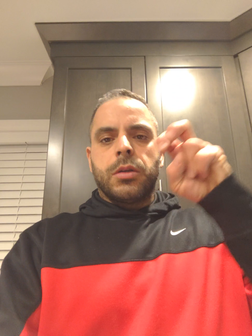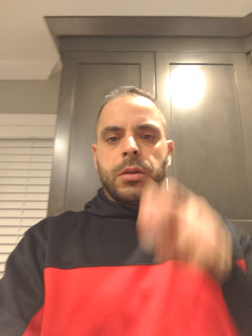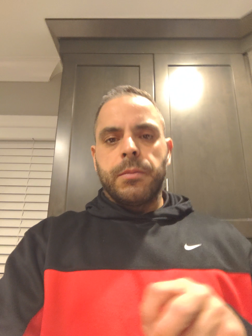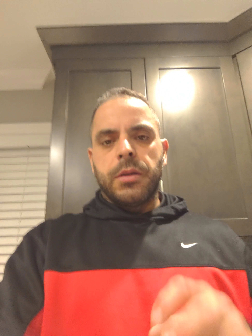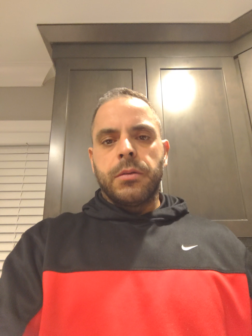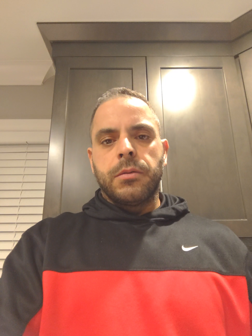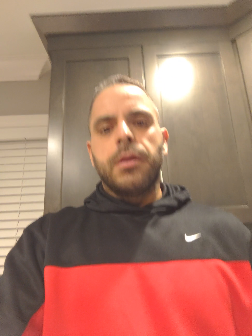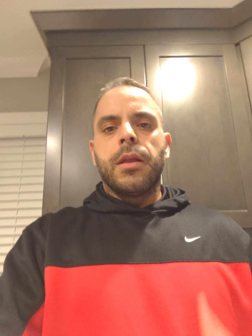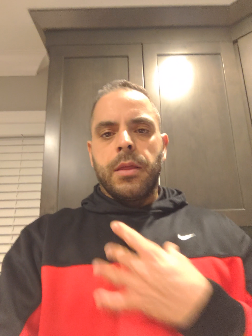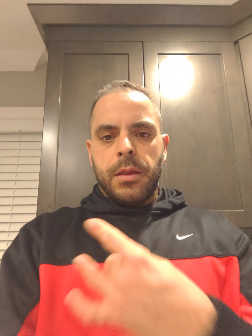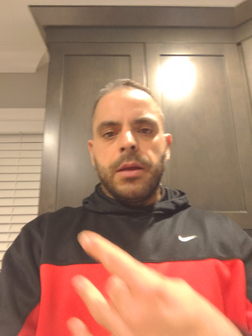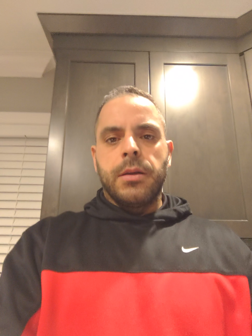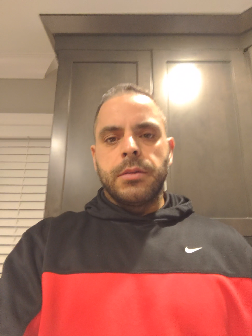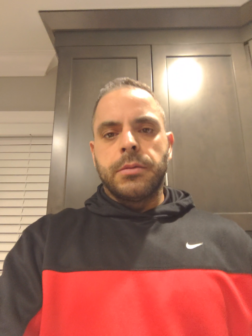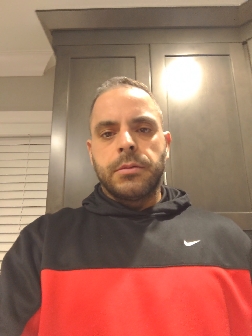like